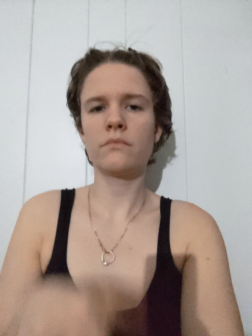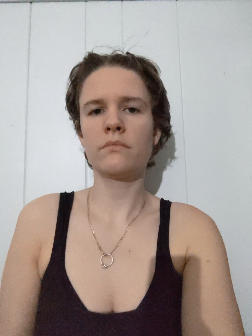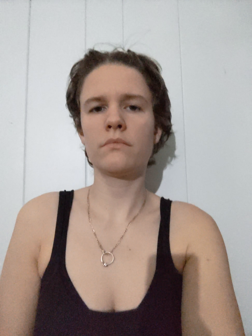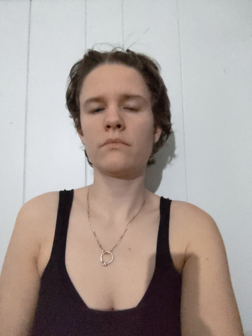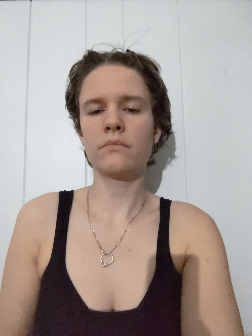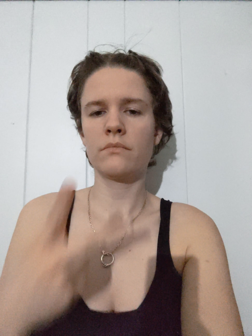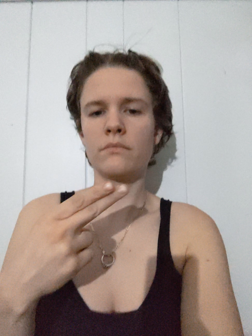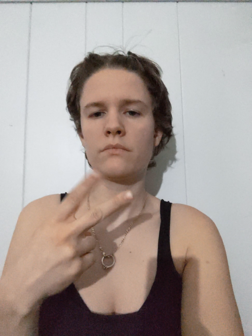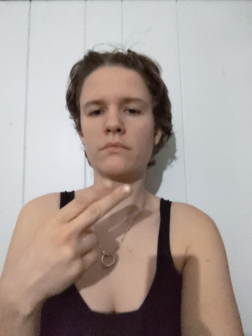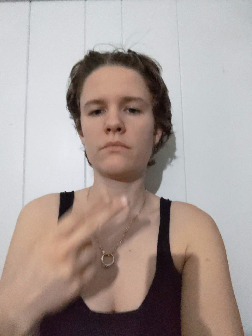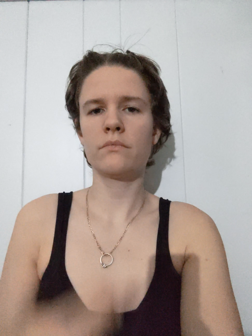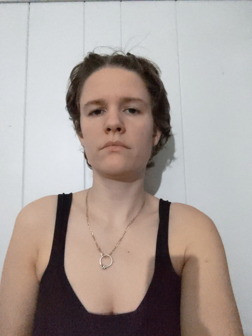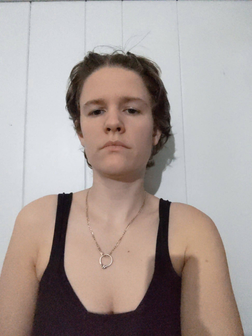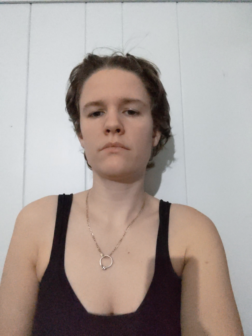scissors